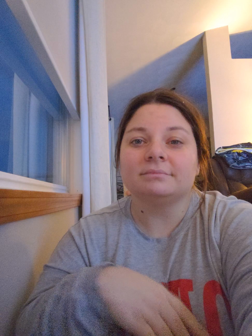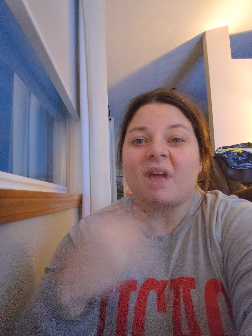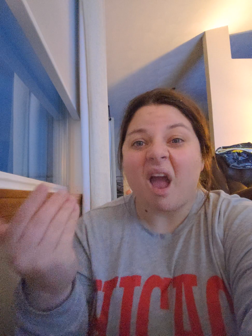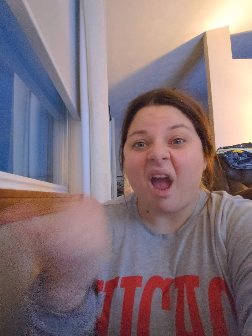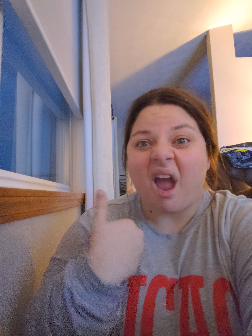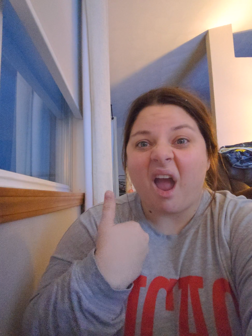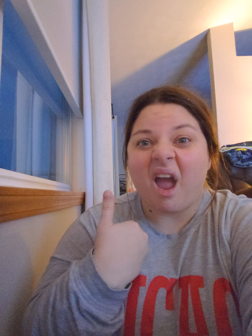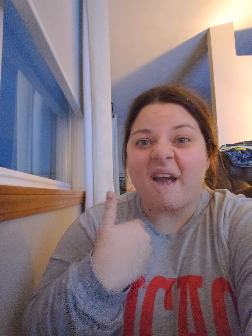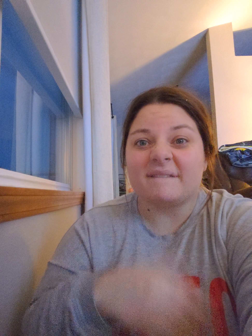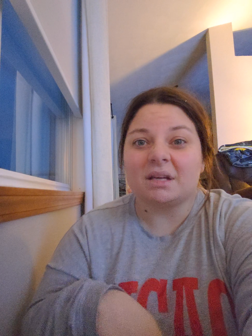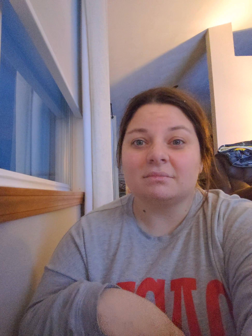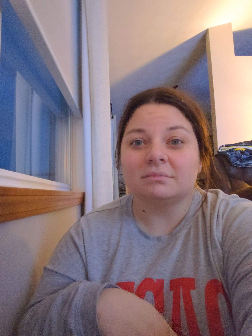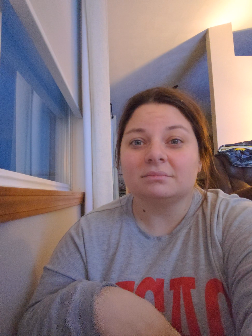have